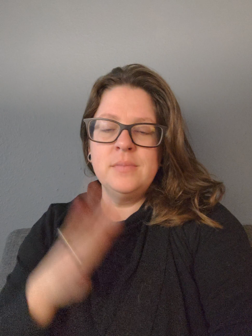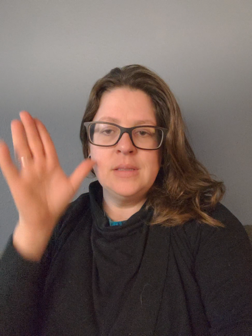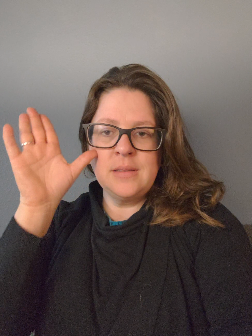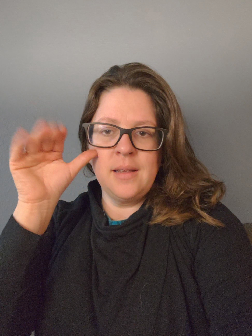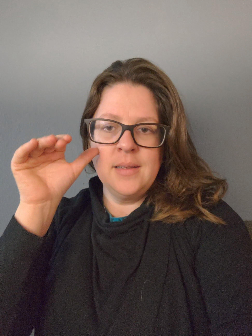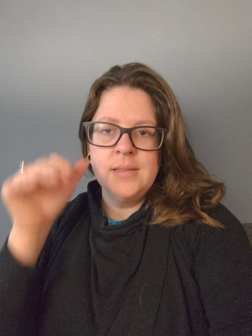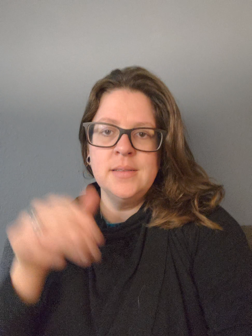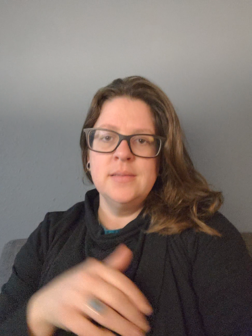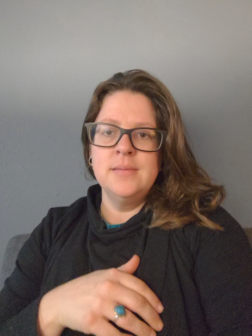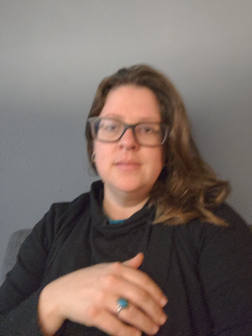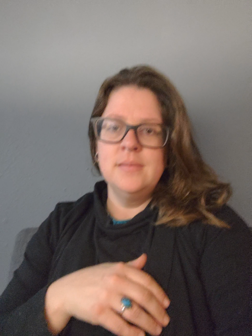donkey